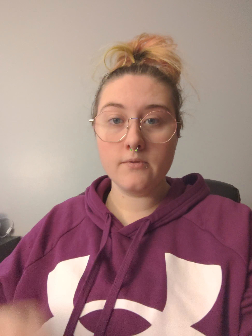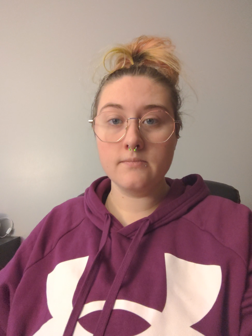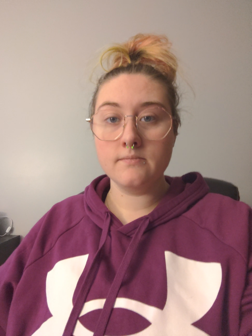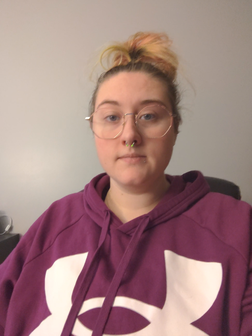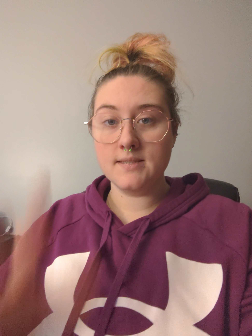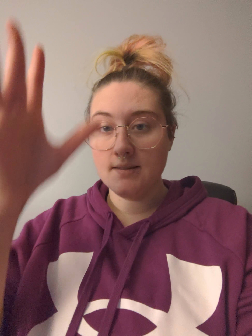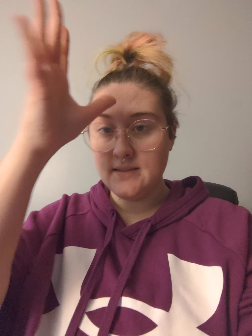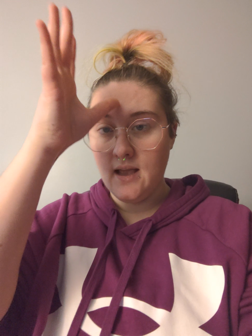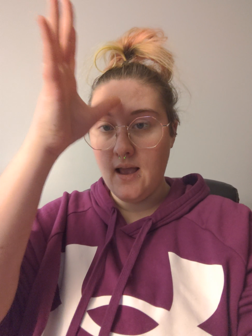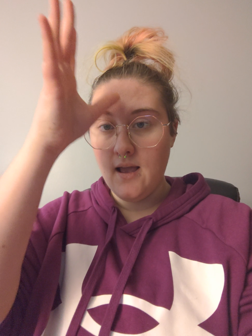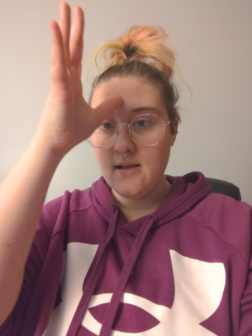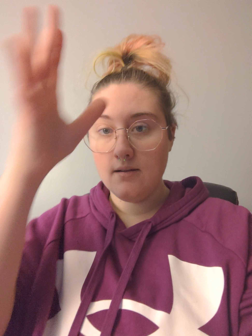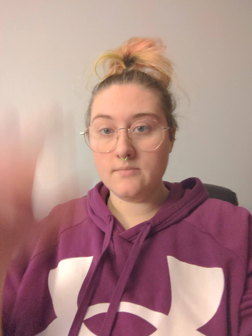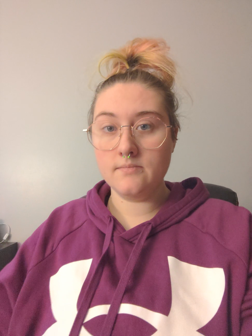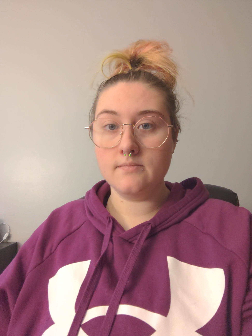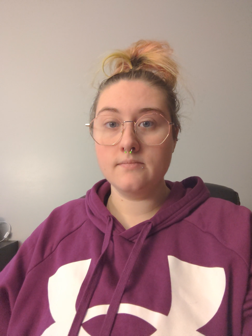dad